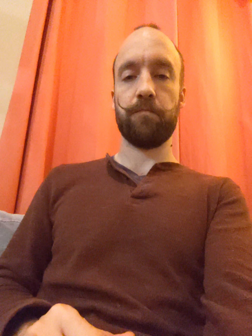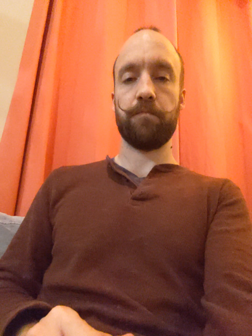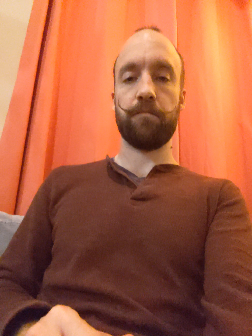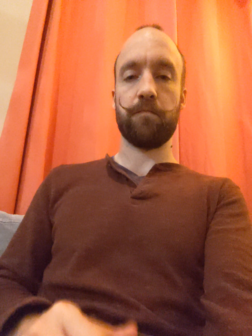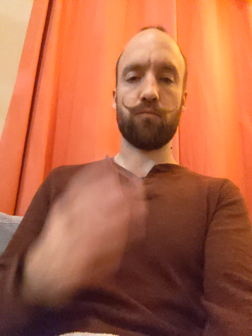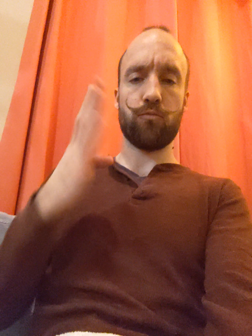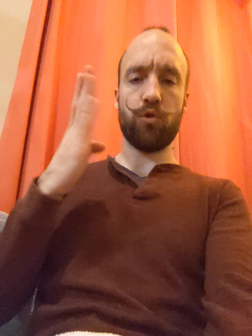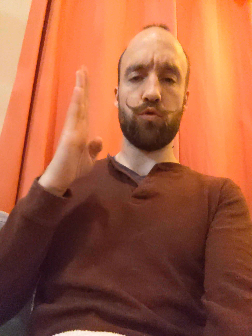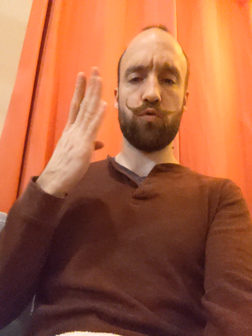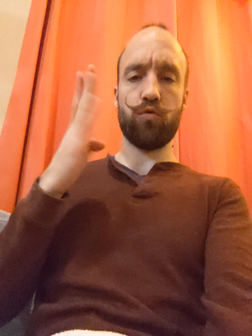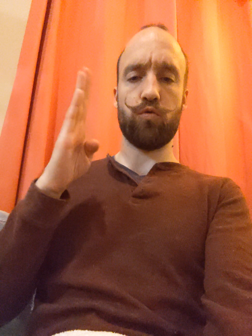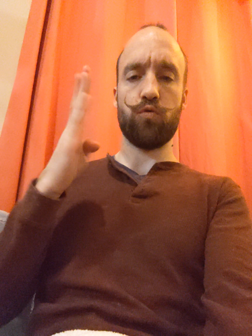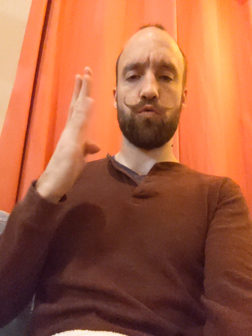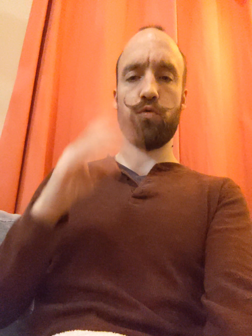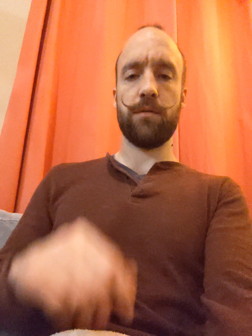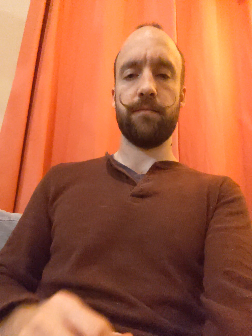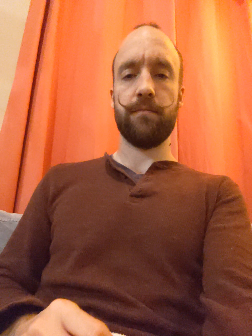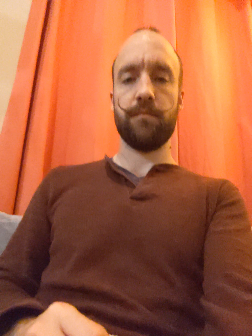blue